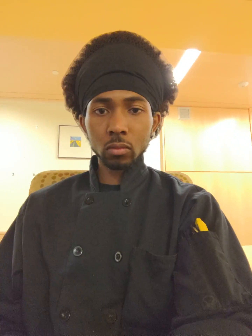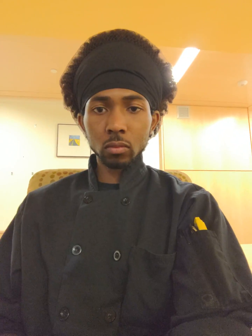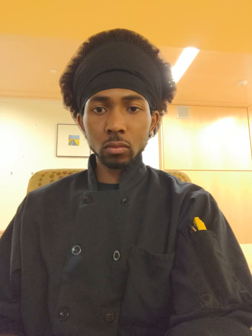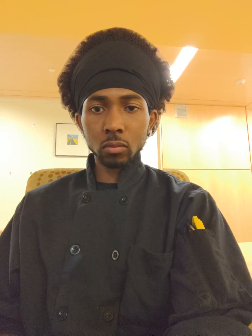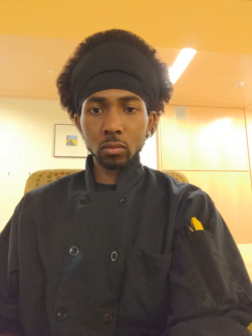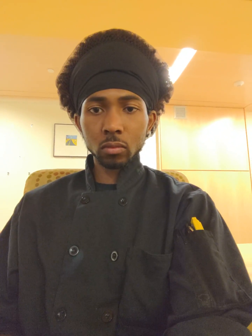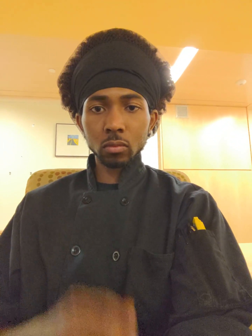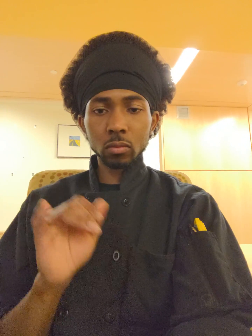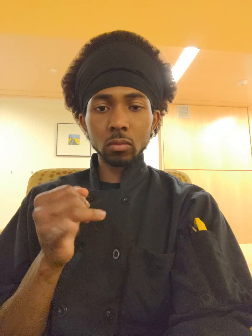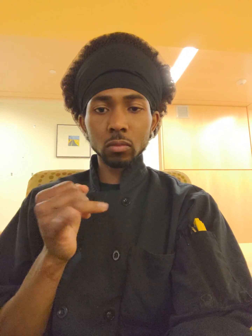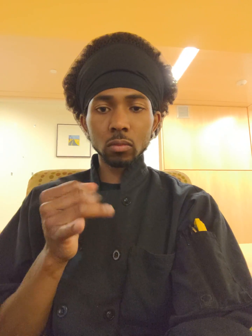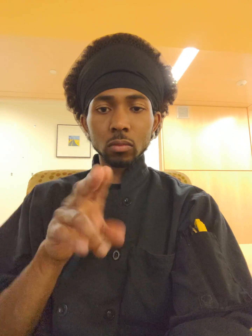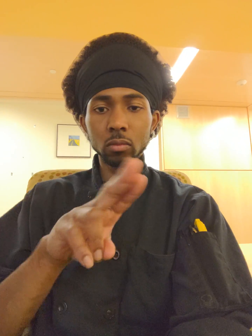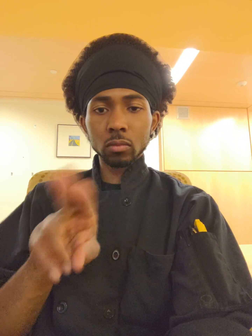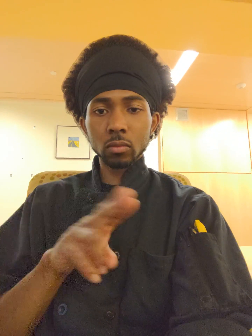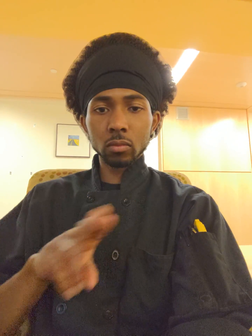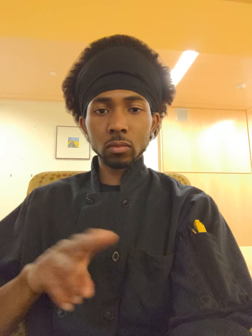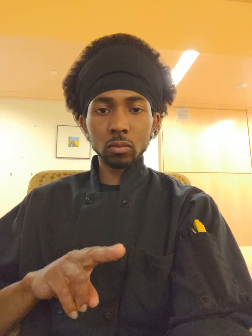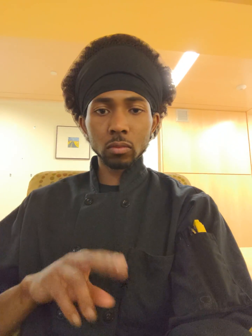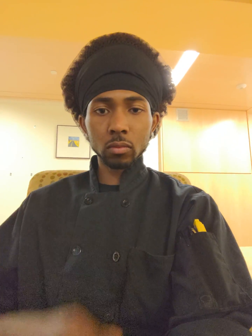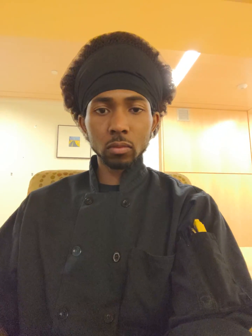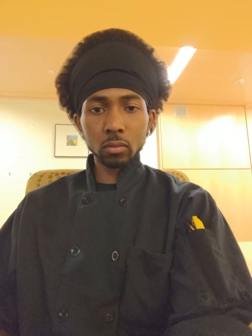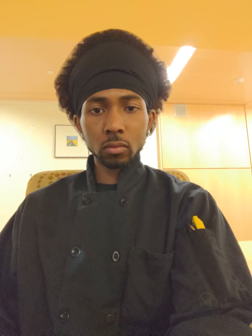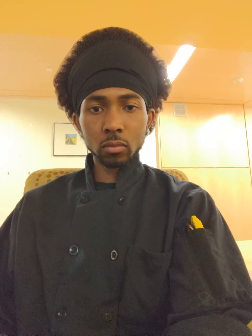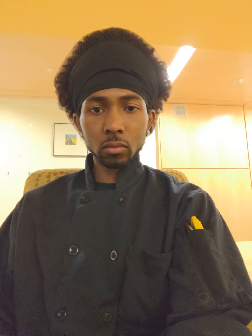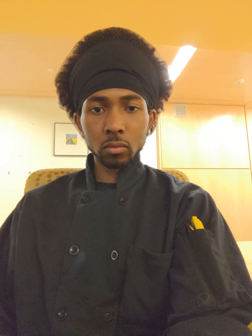jelly